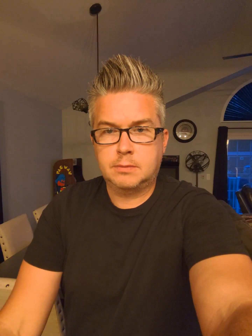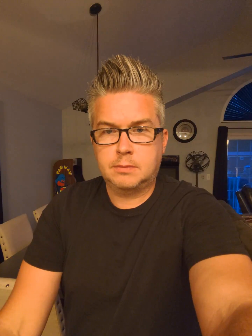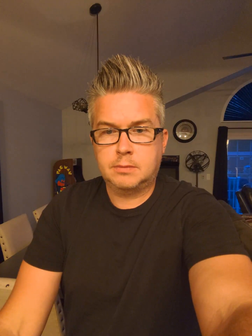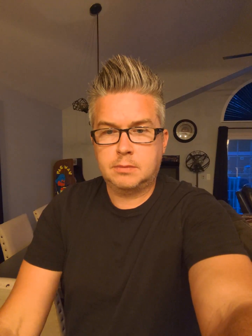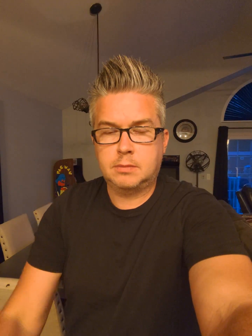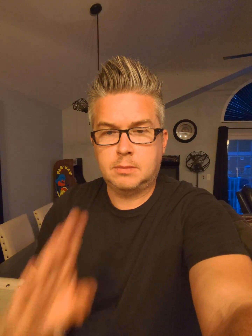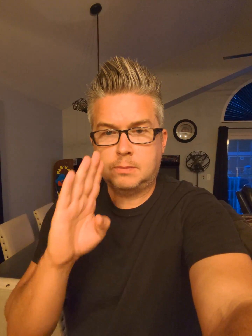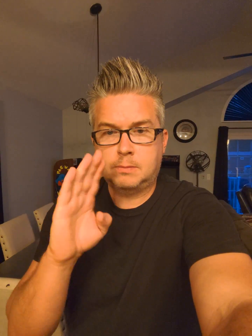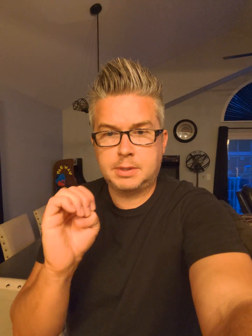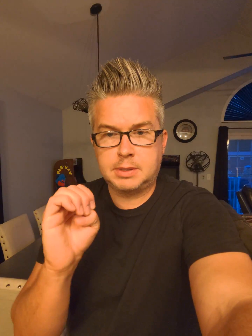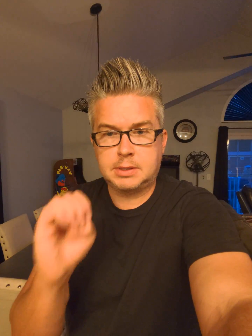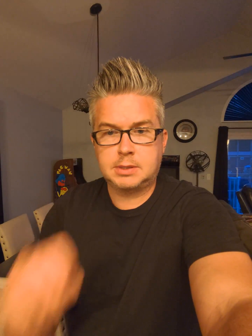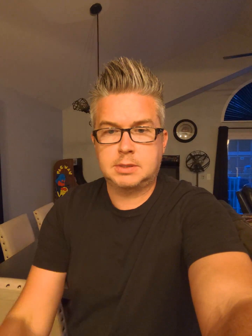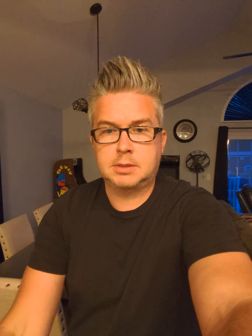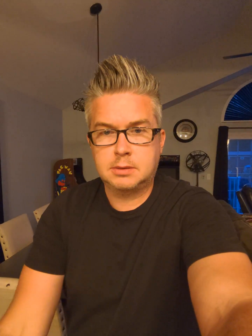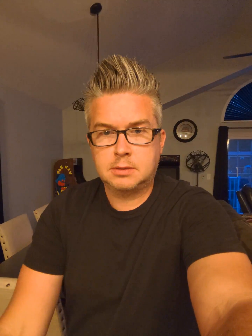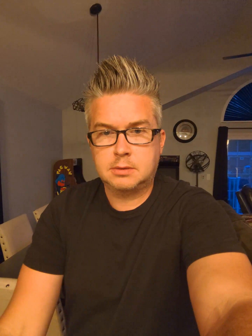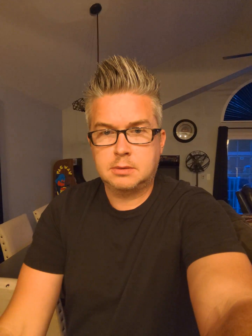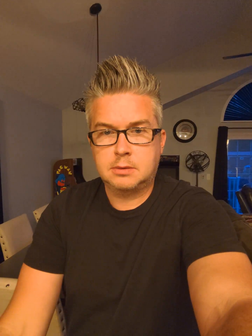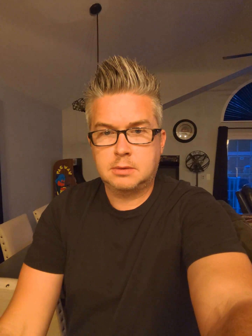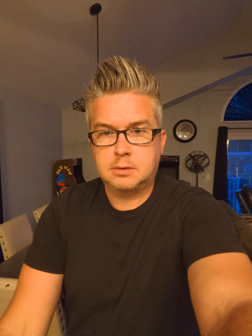be